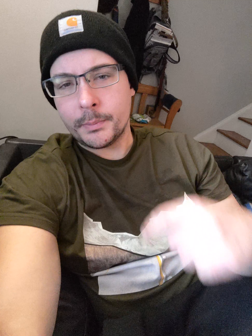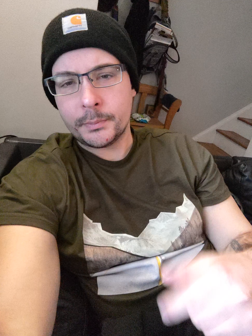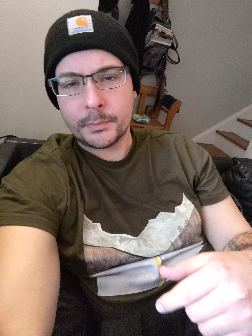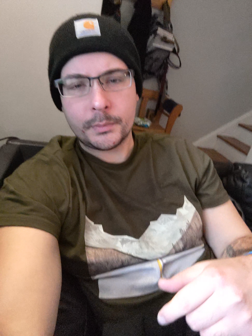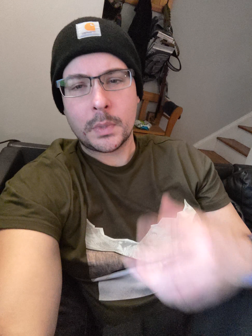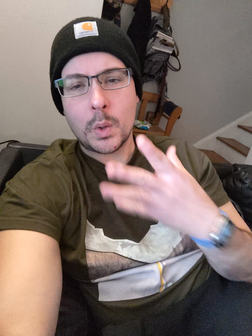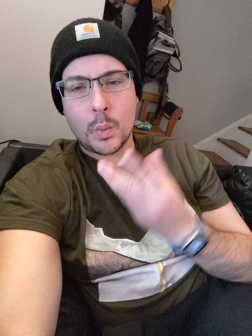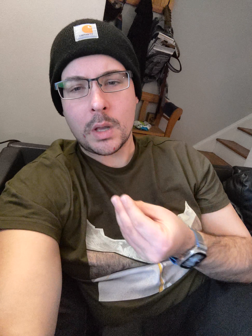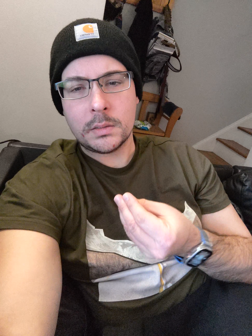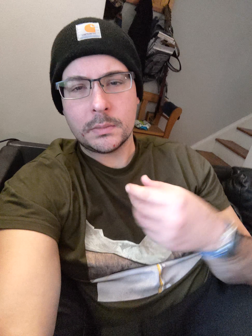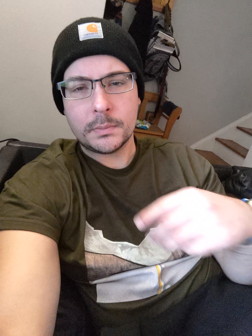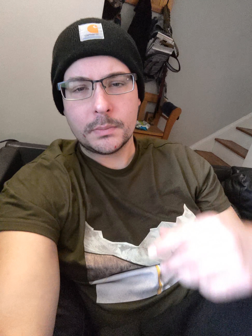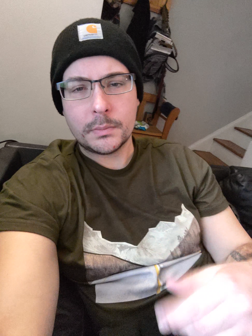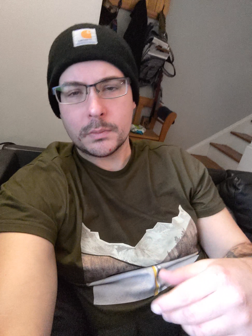wet